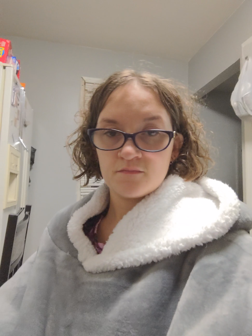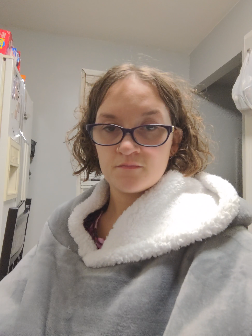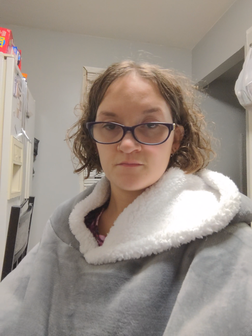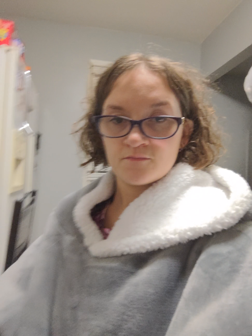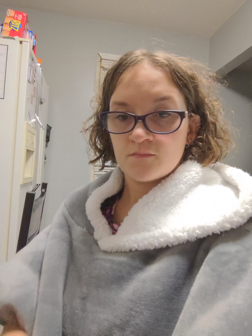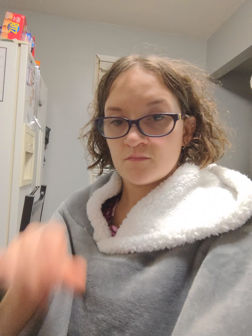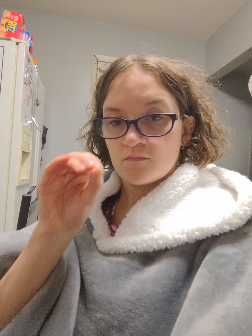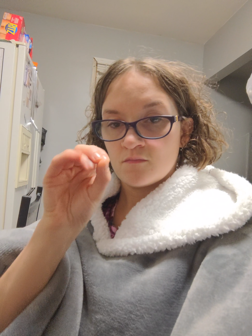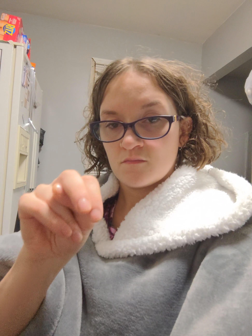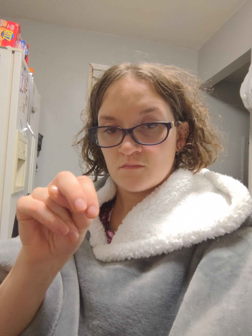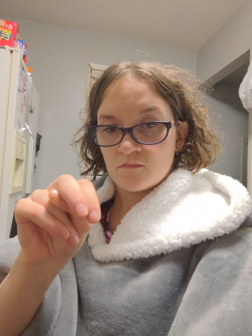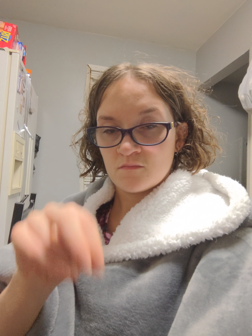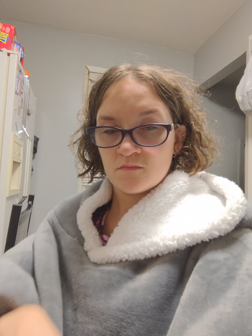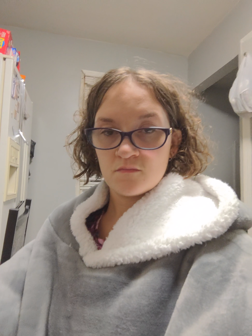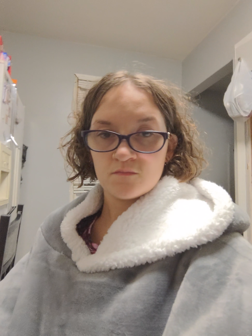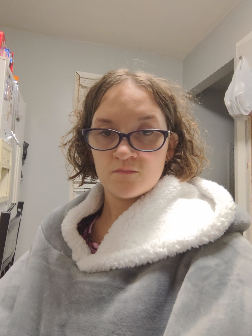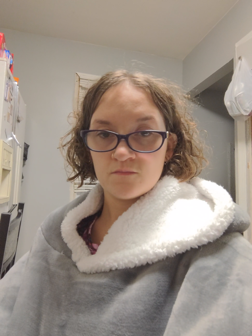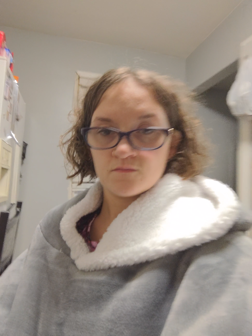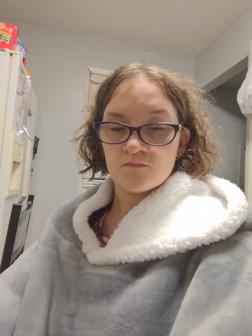on